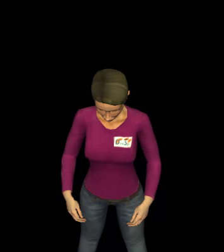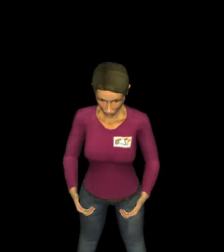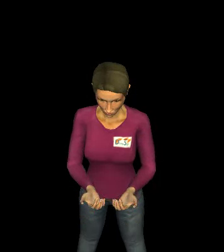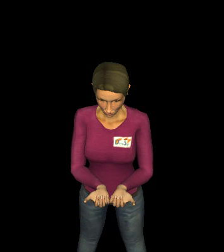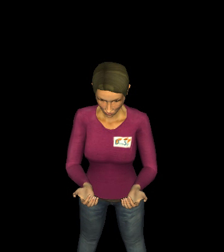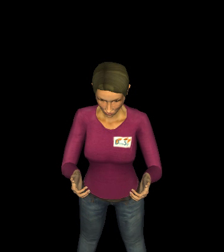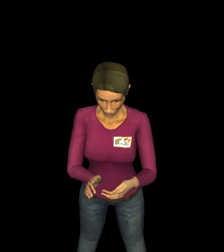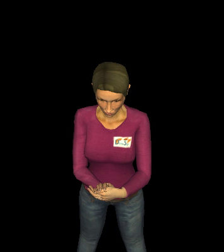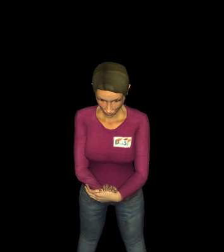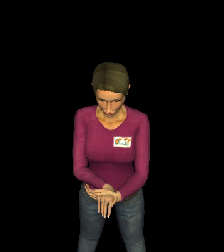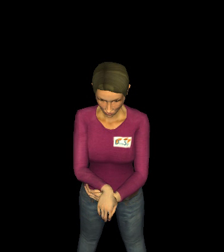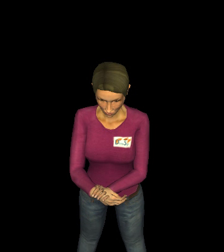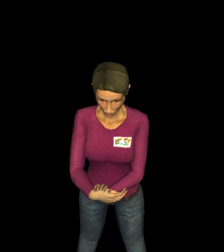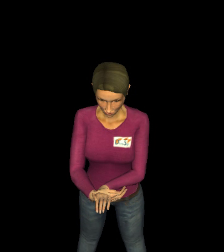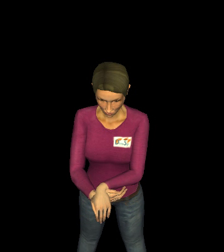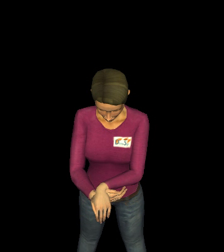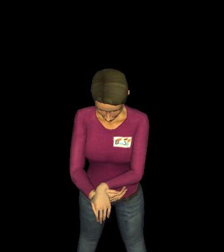مغسلة